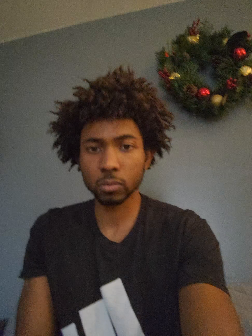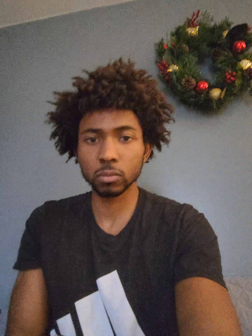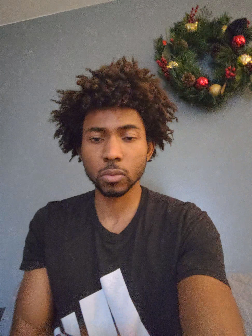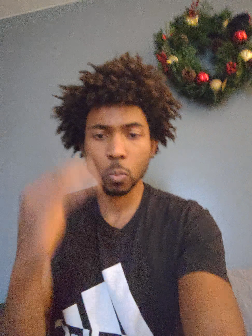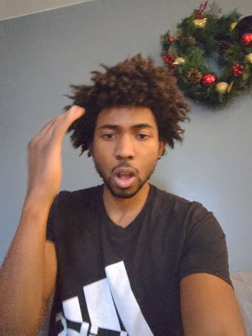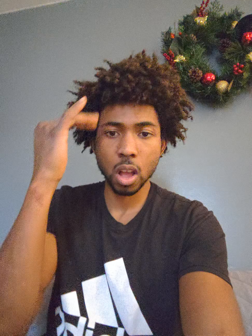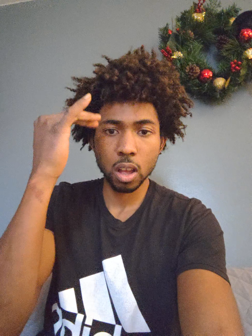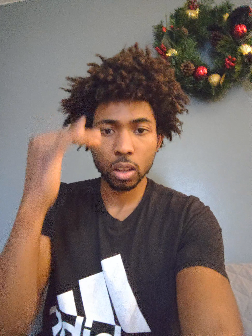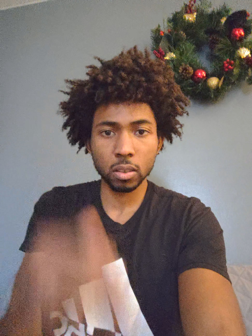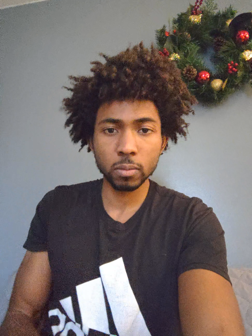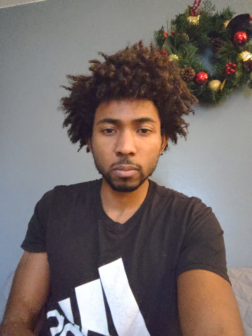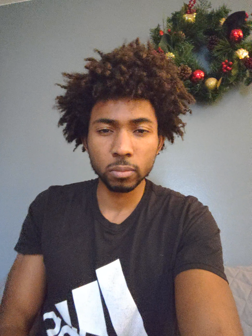why